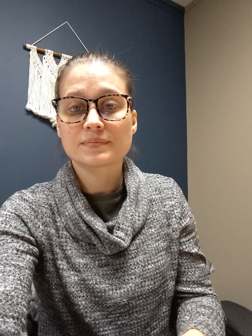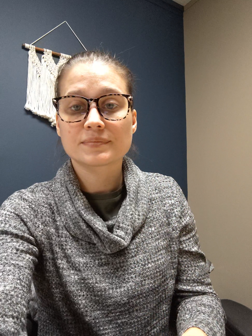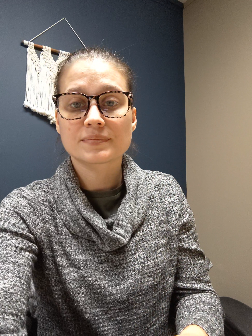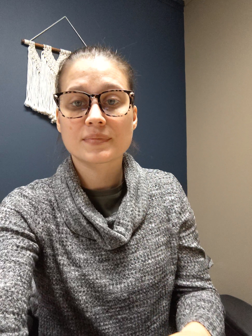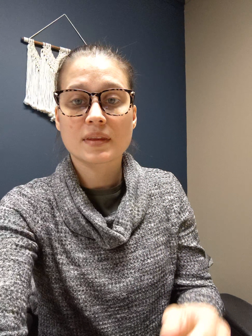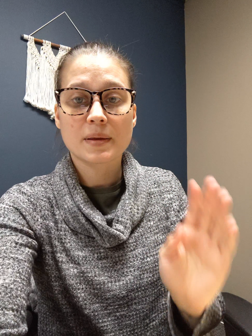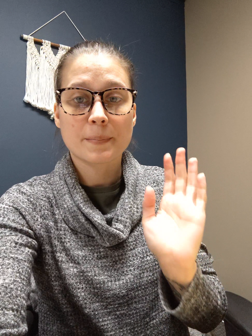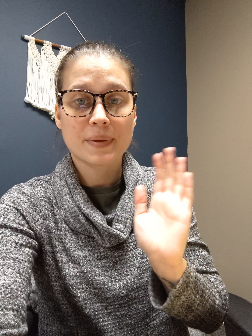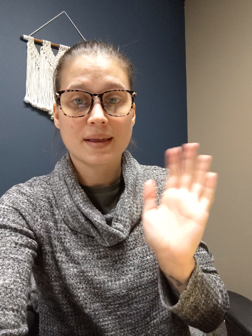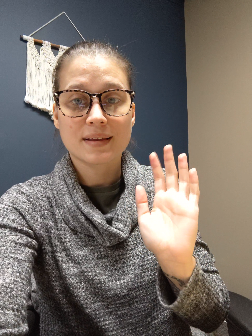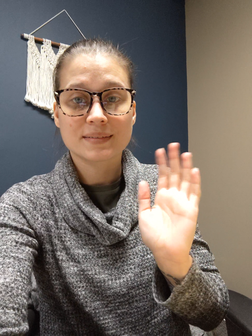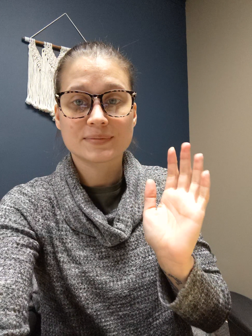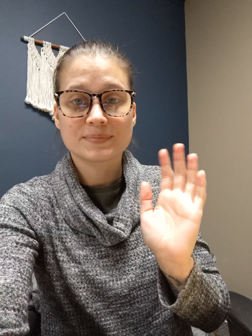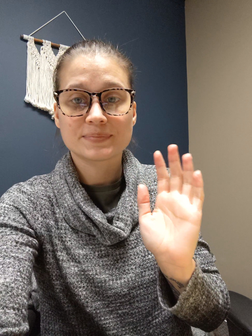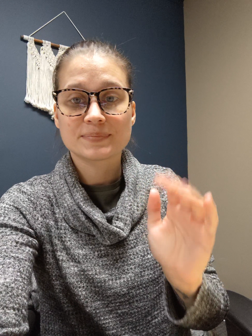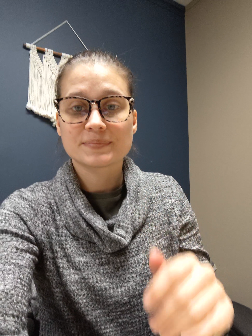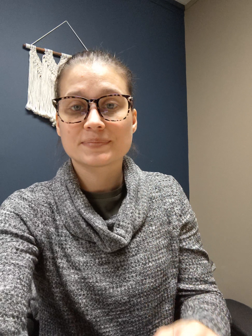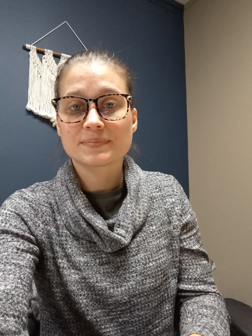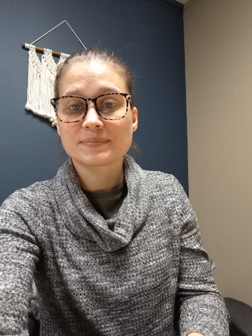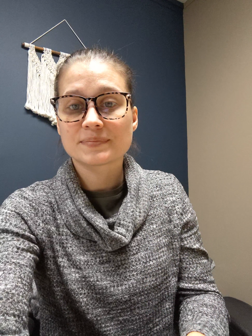bye